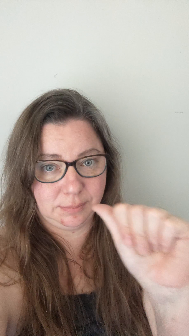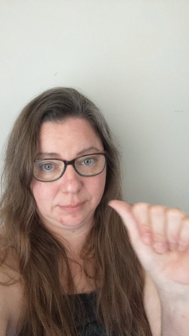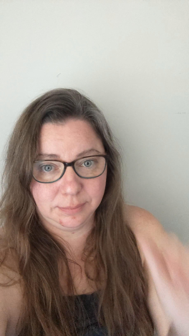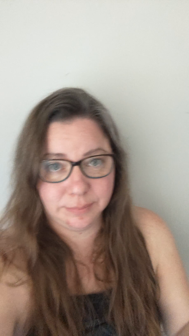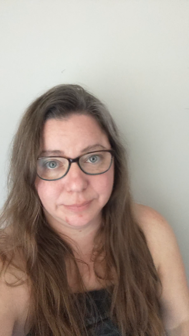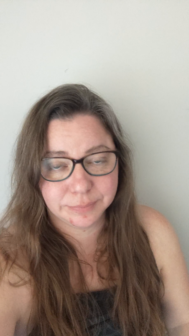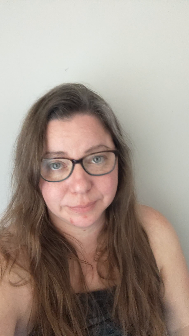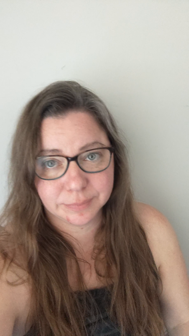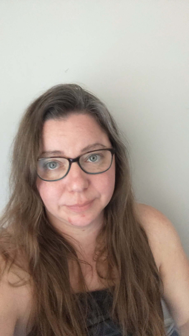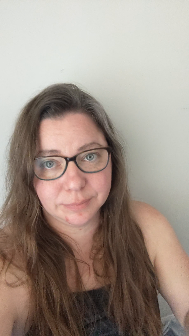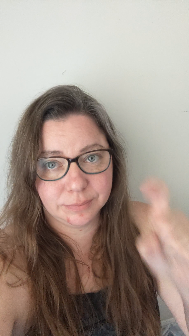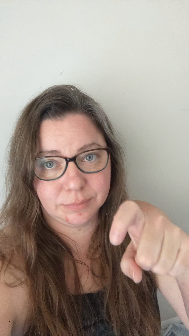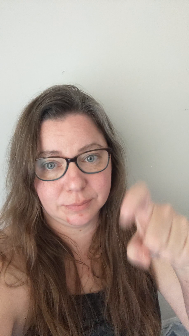should